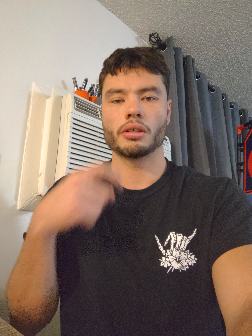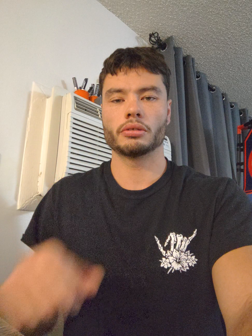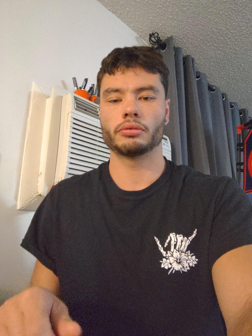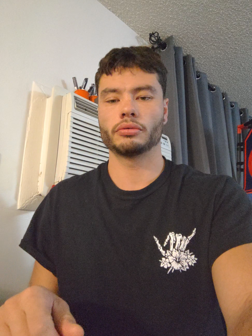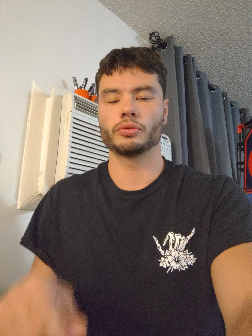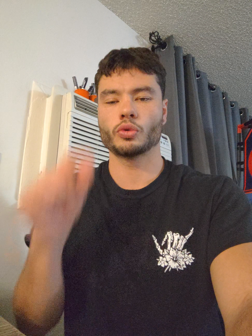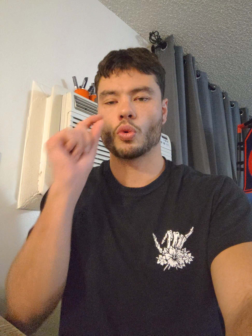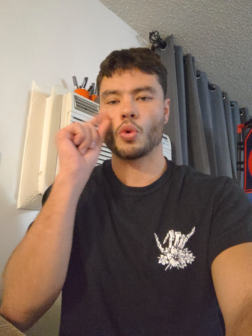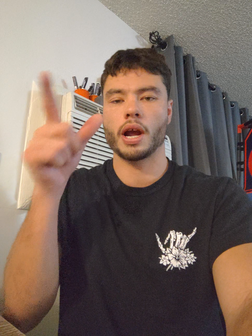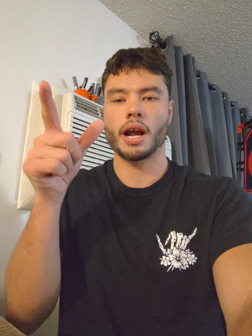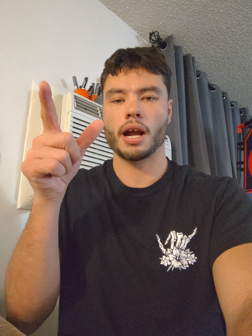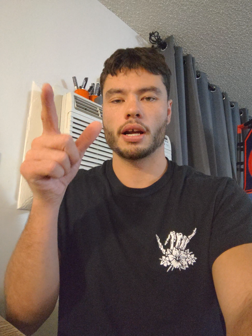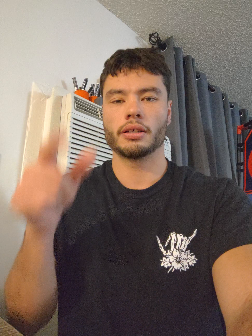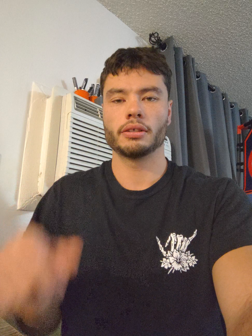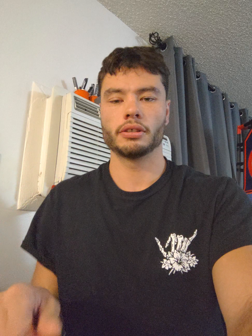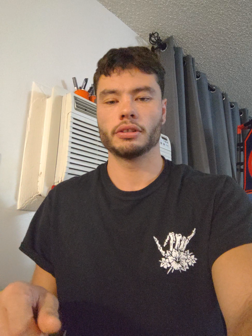wake